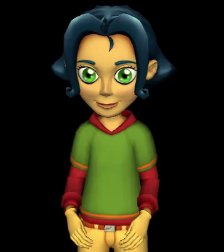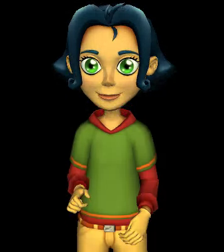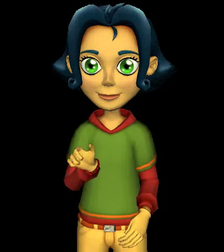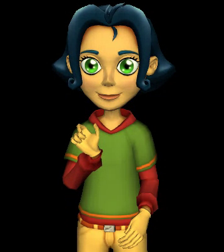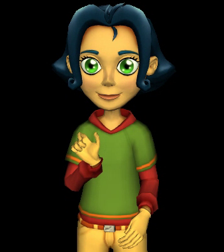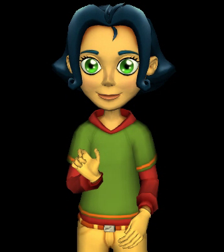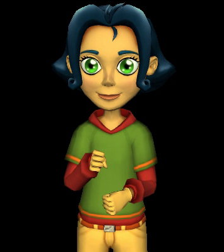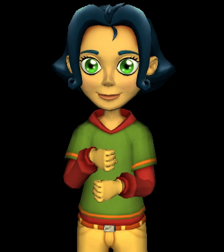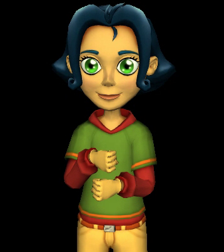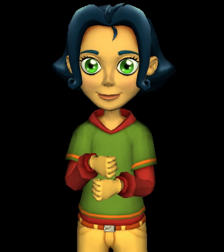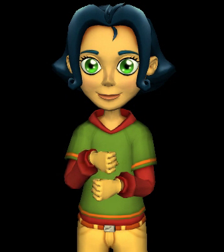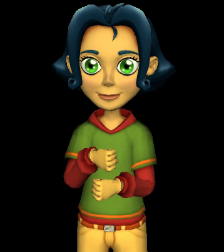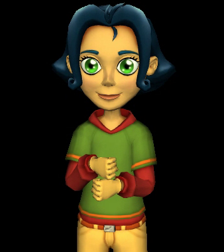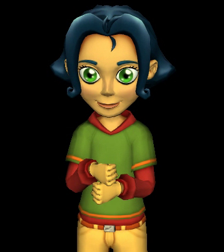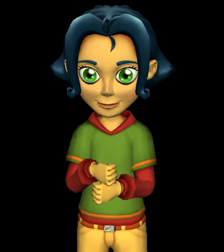عامل